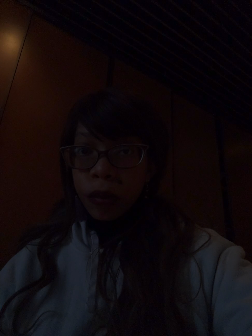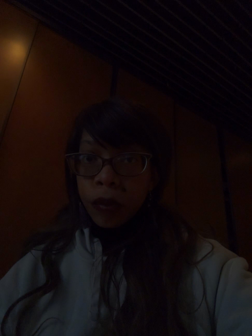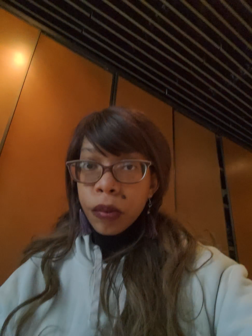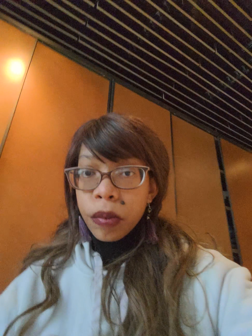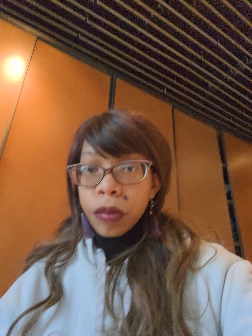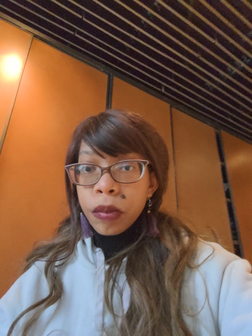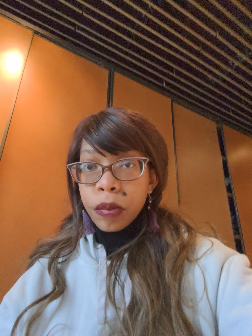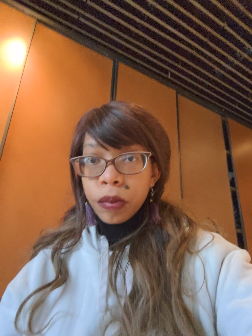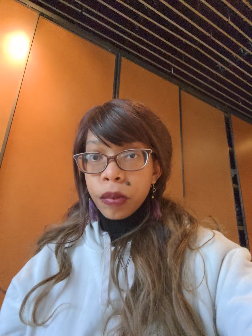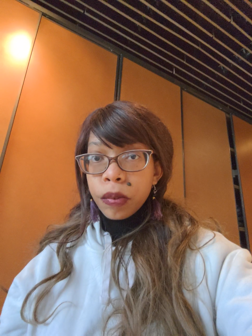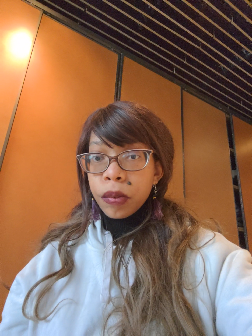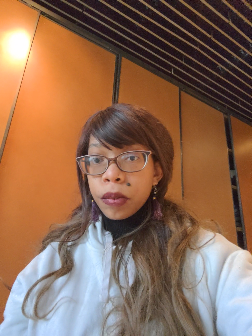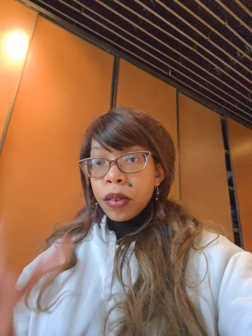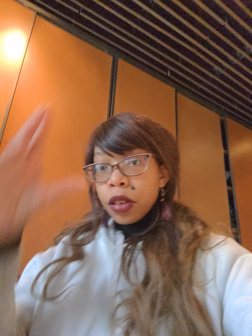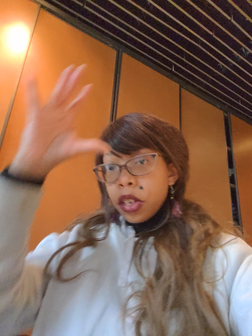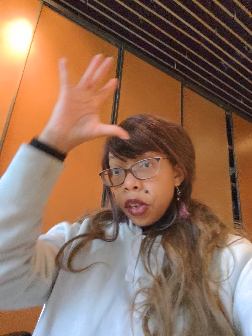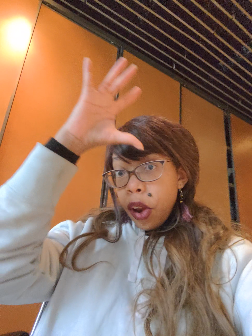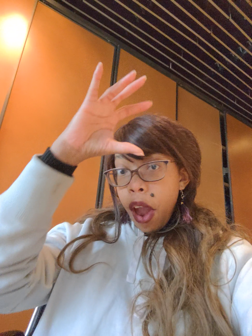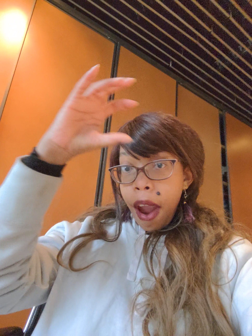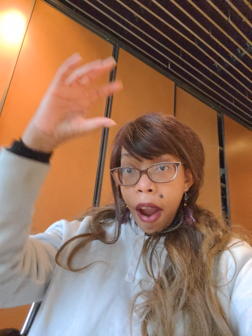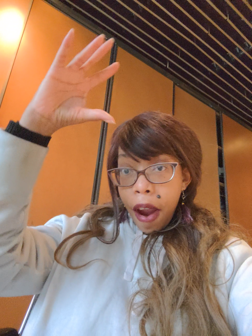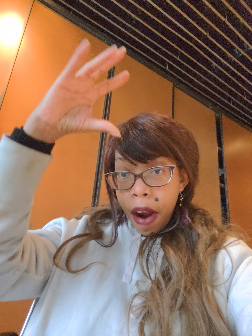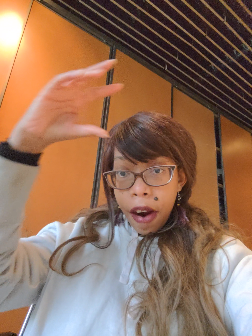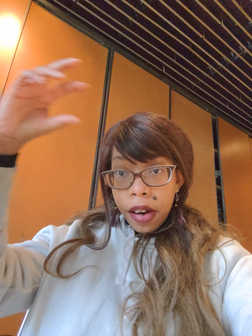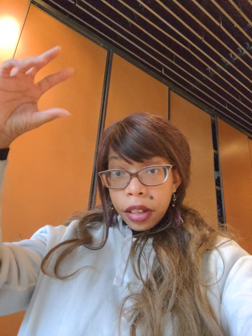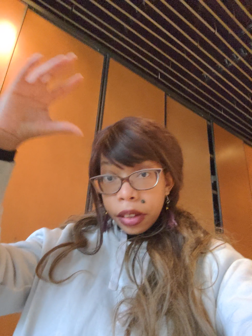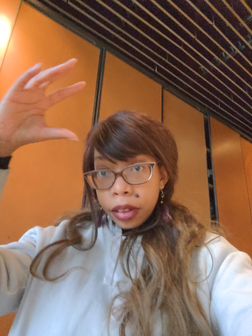cloud